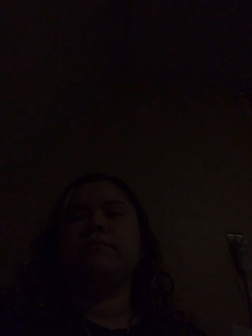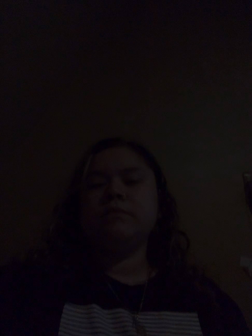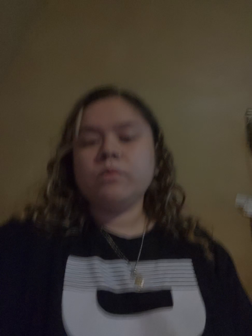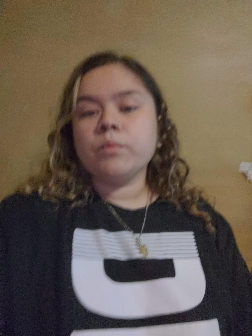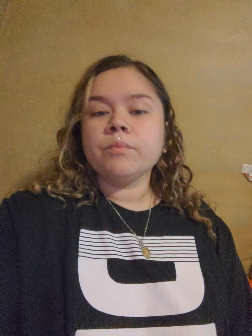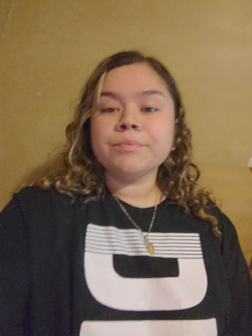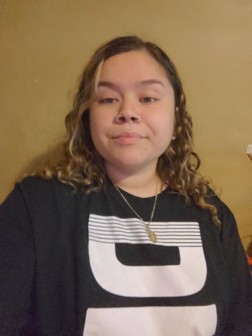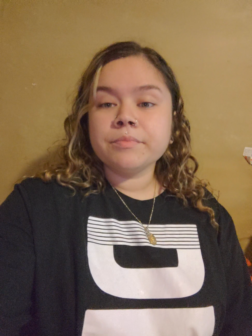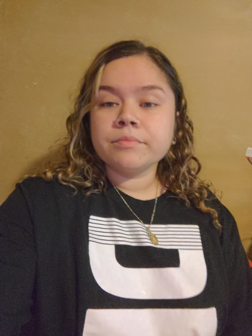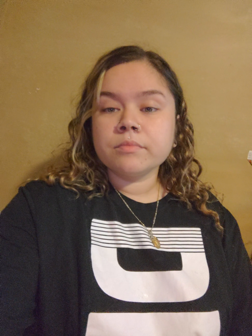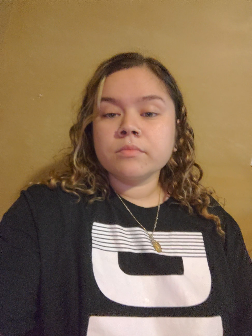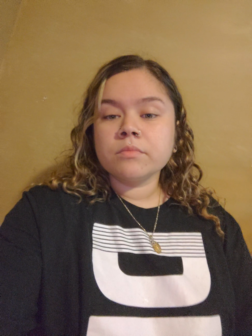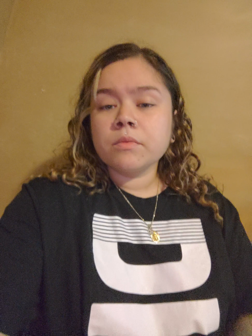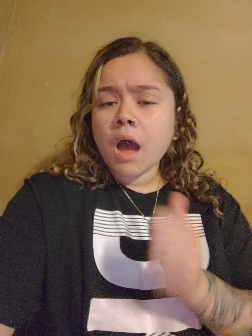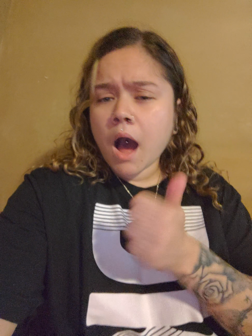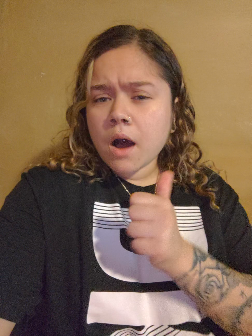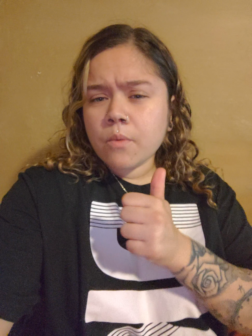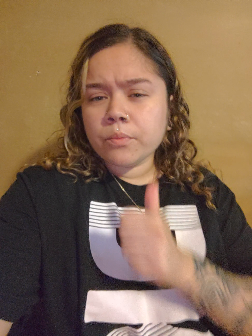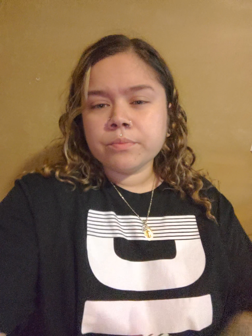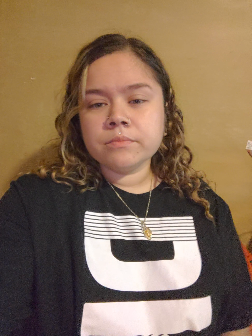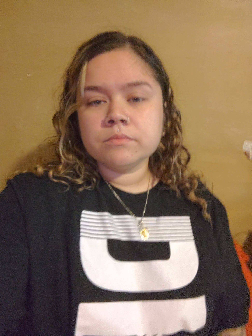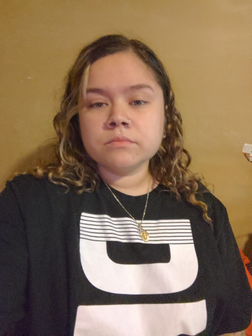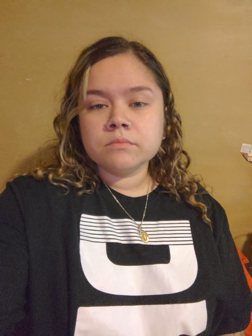how